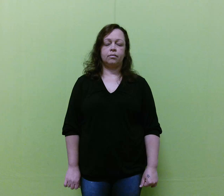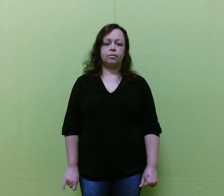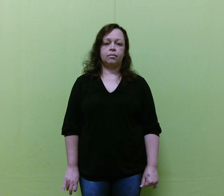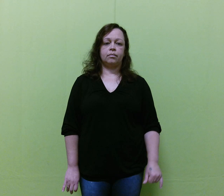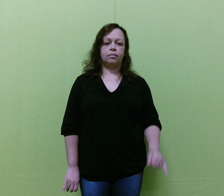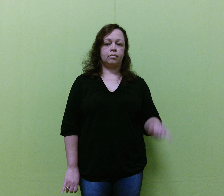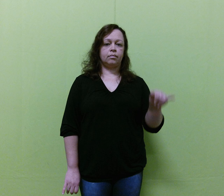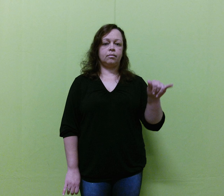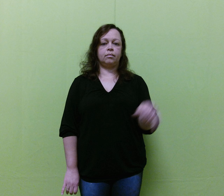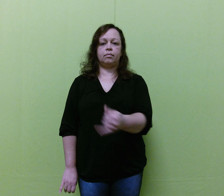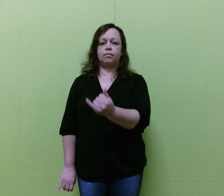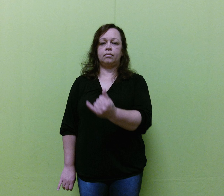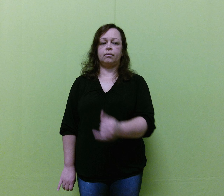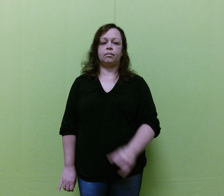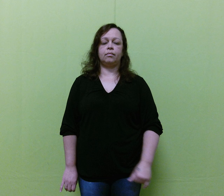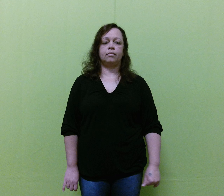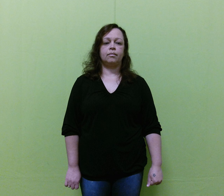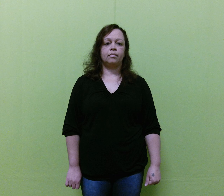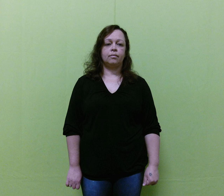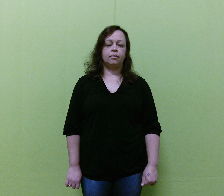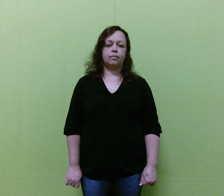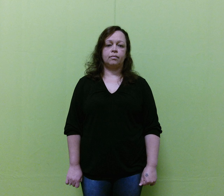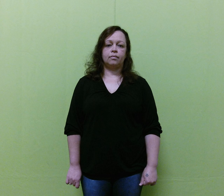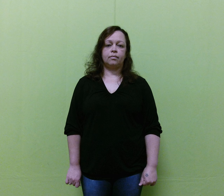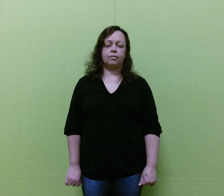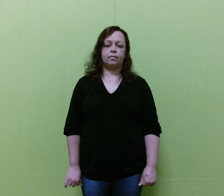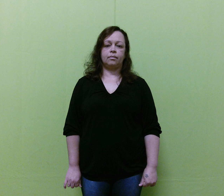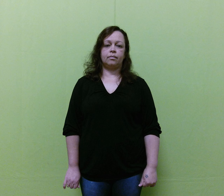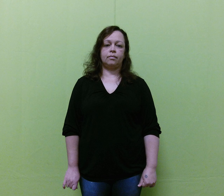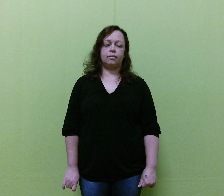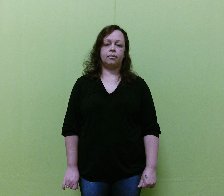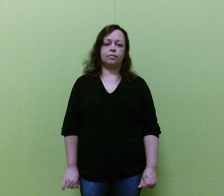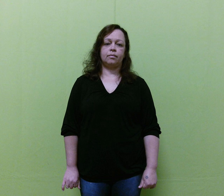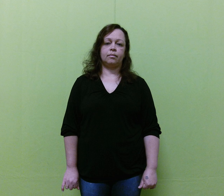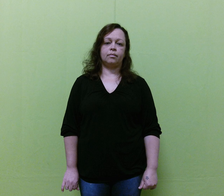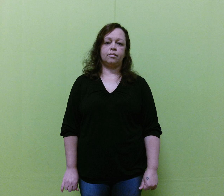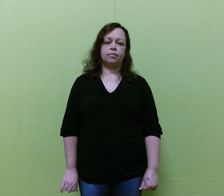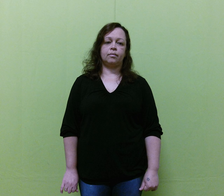aproveitar